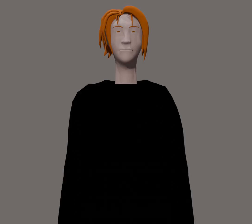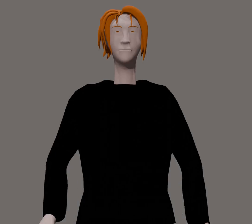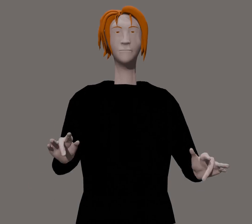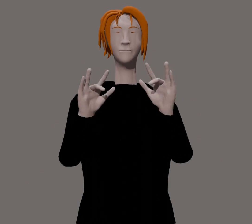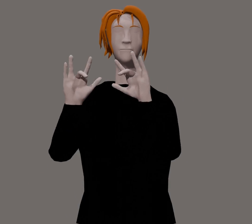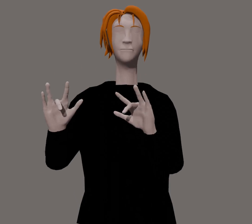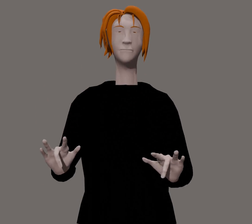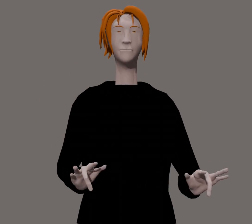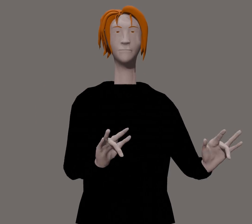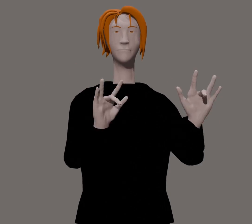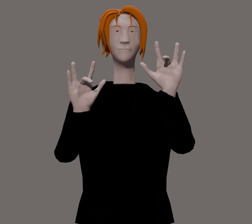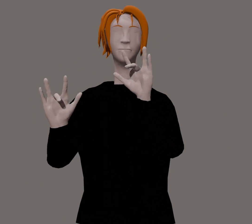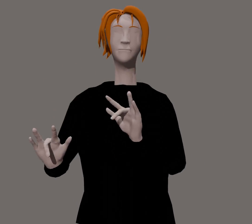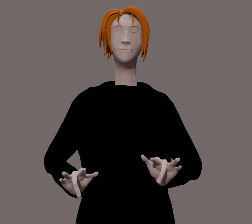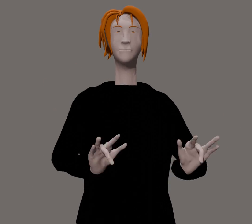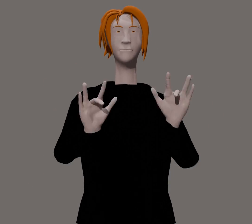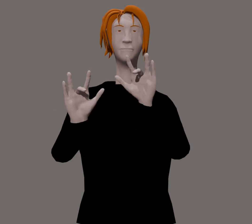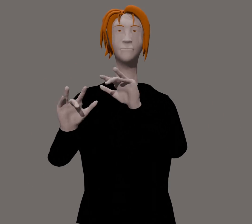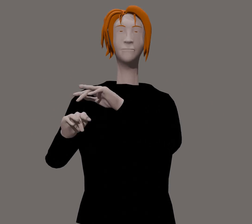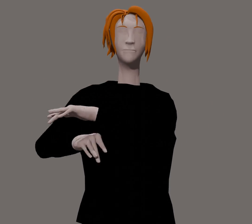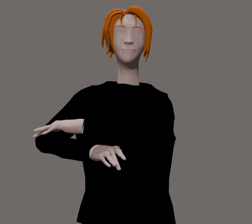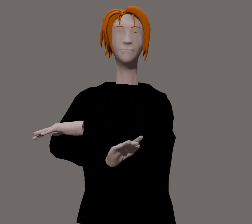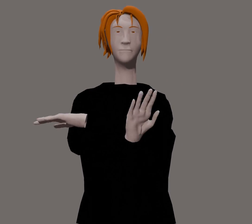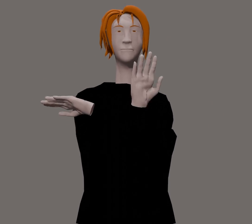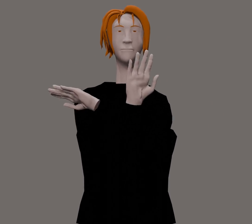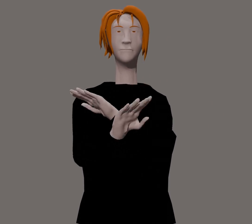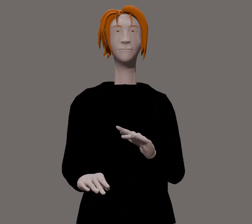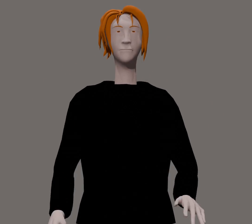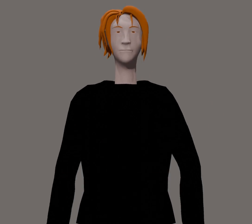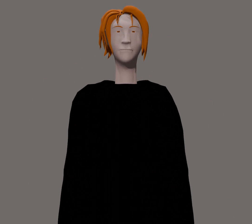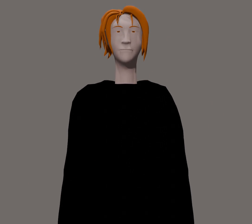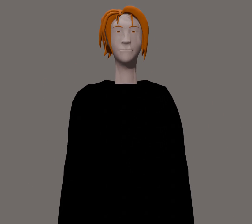Computer Hack